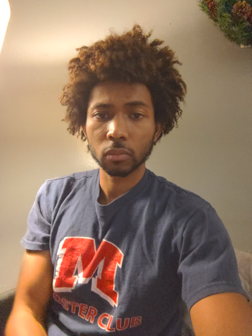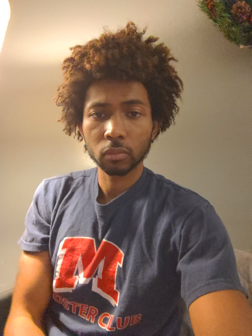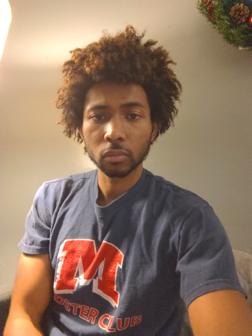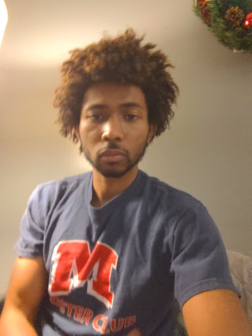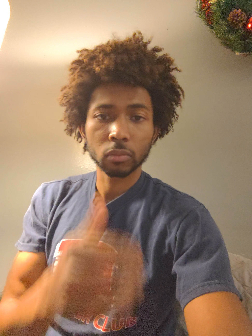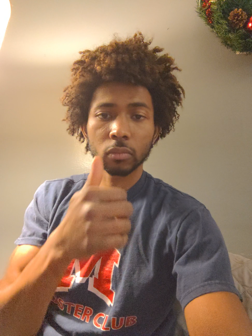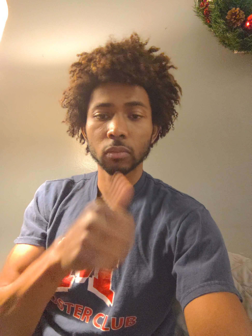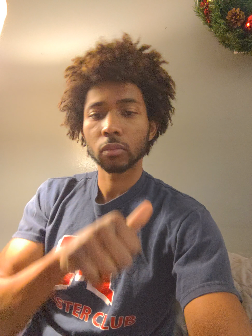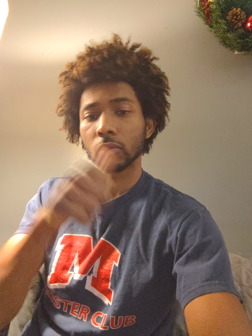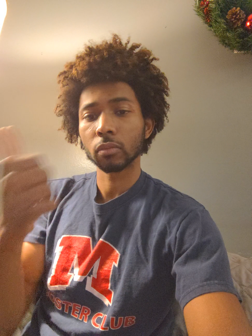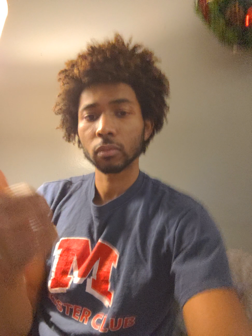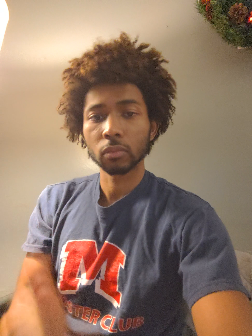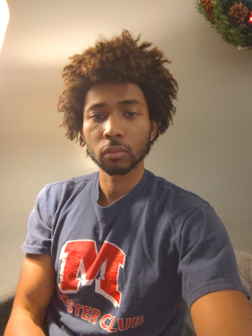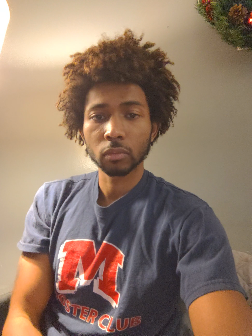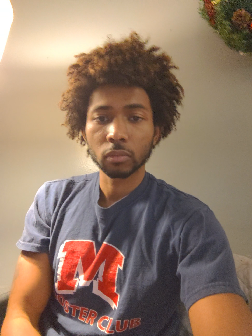another